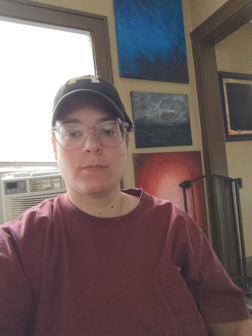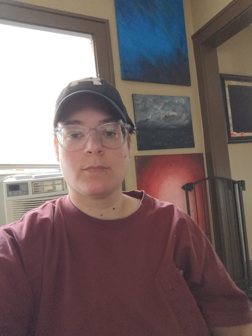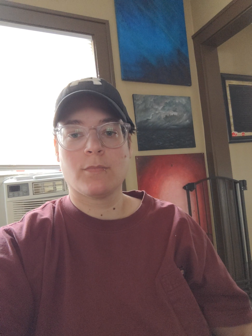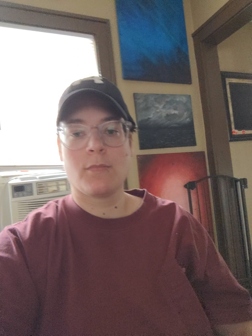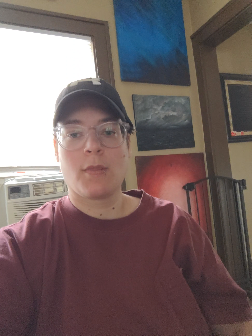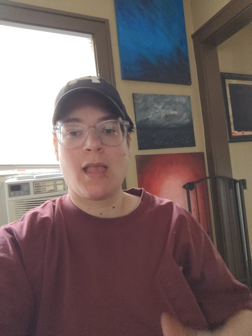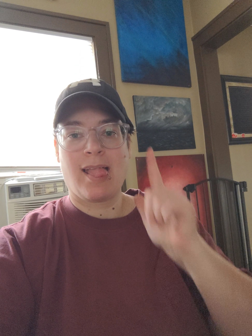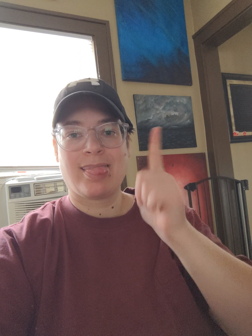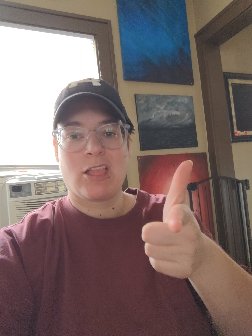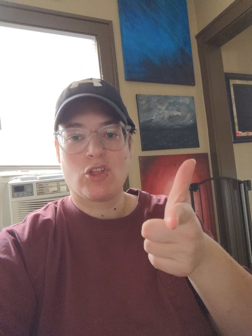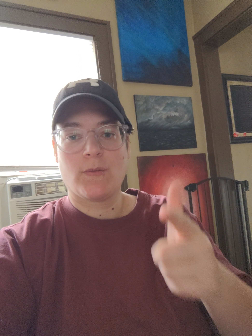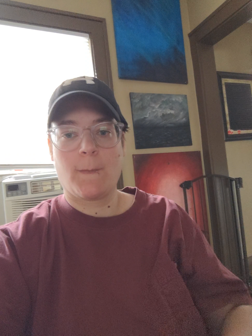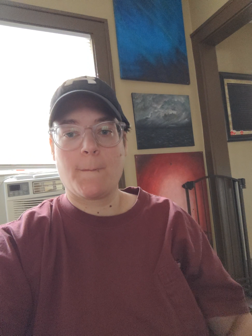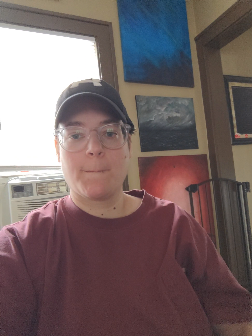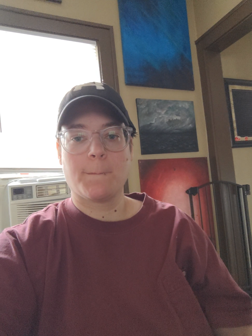later